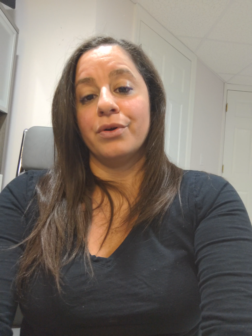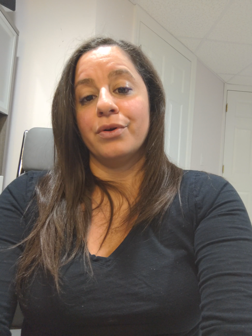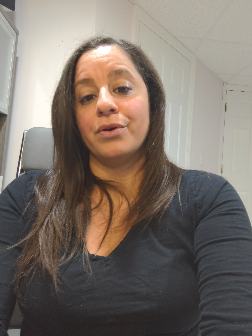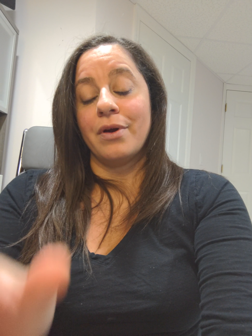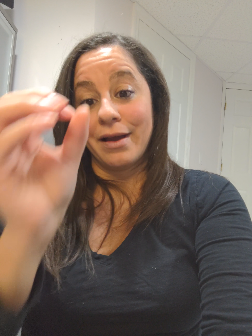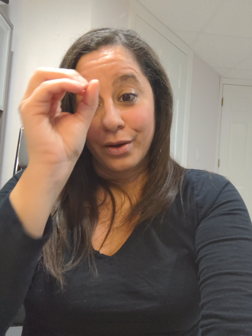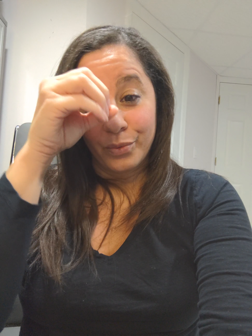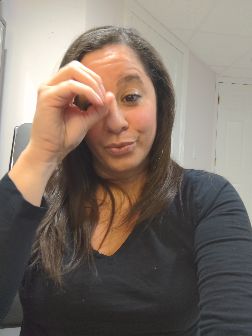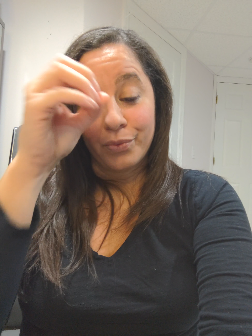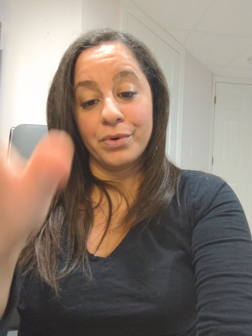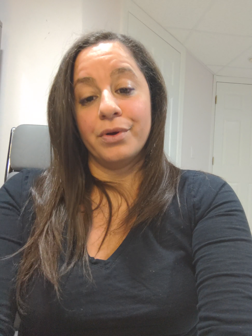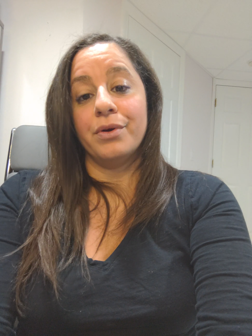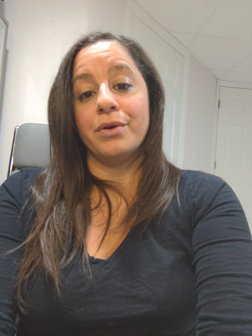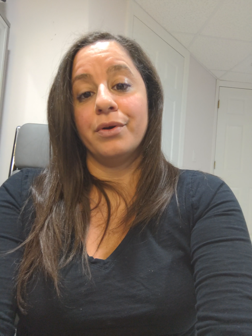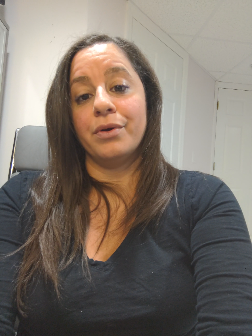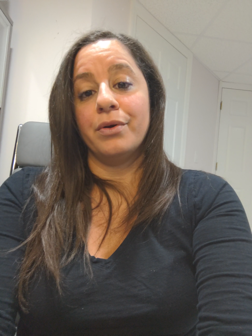owl